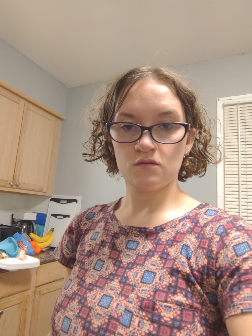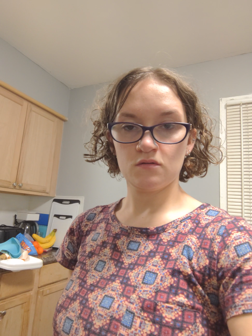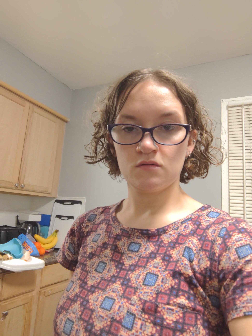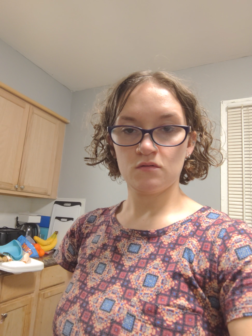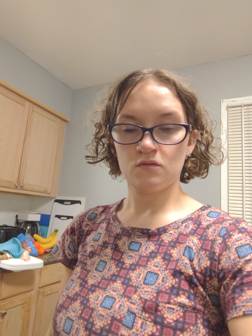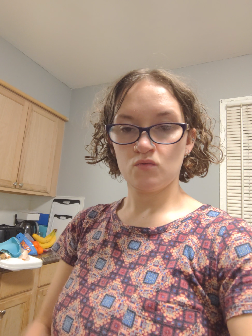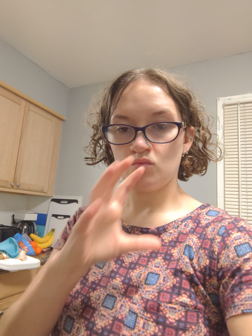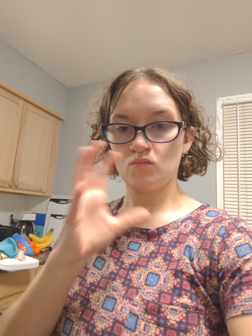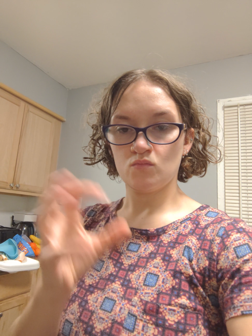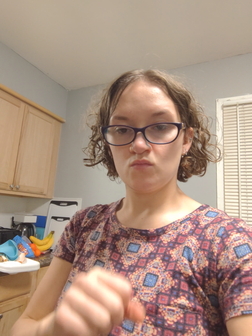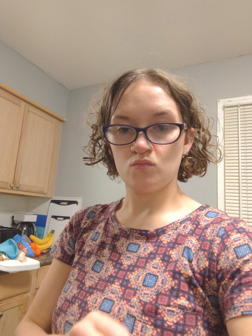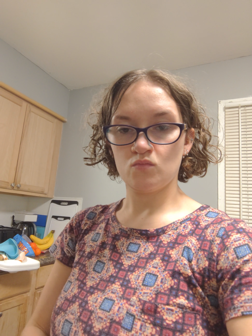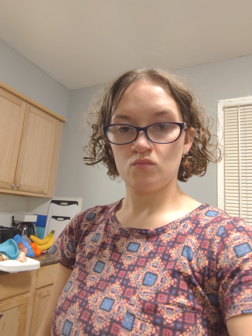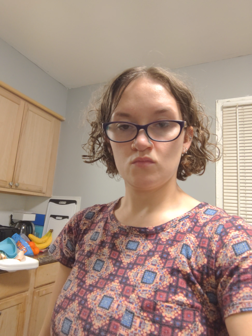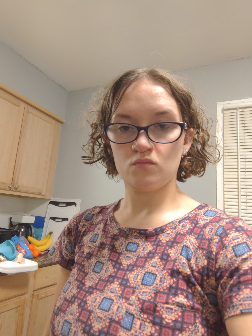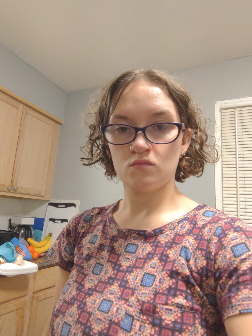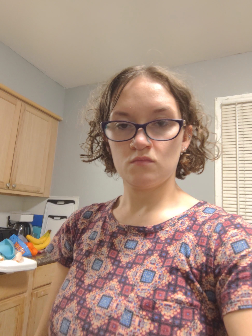old